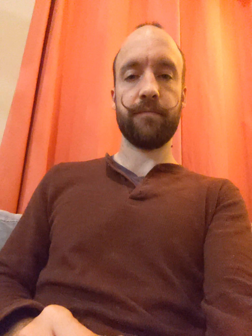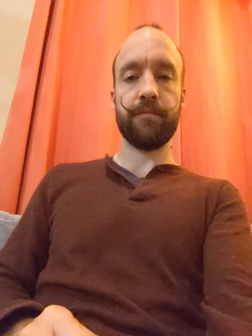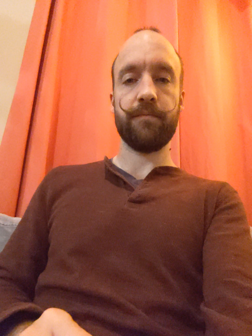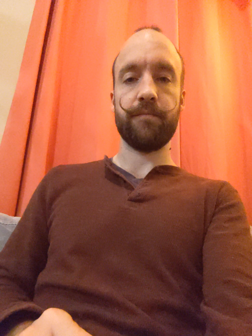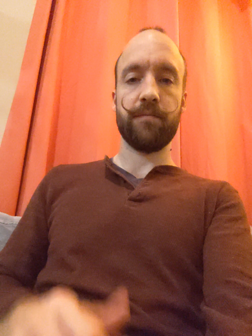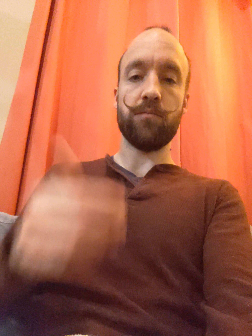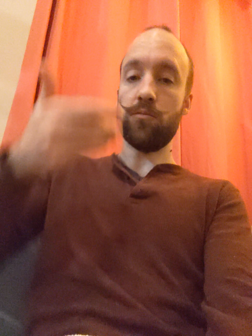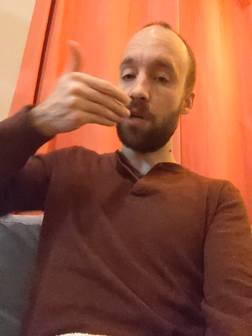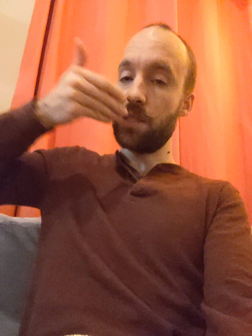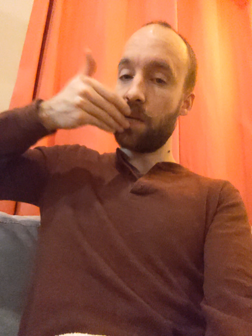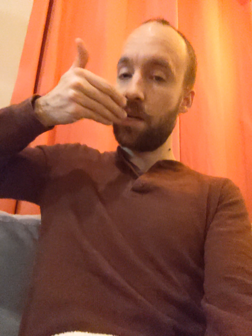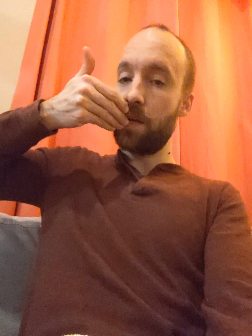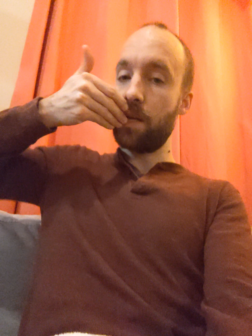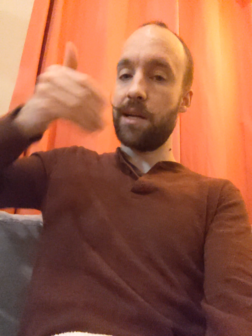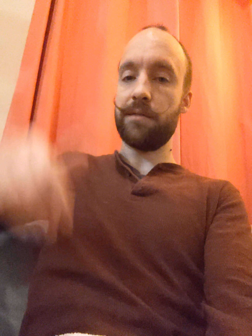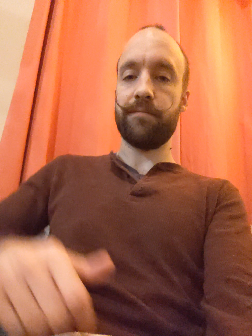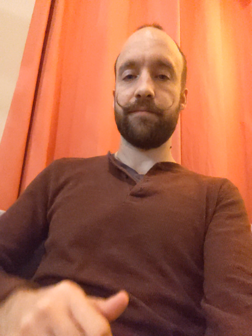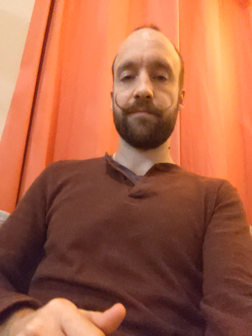pizza